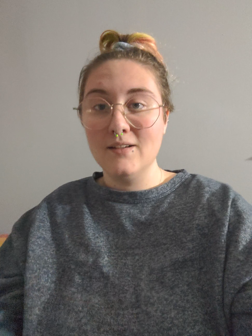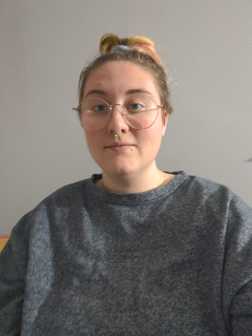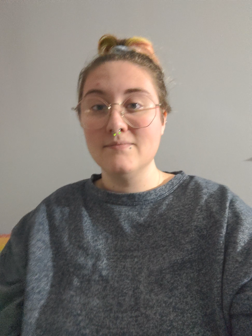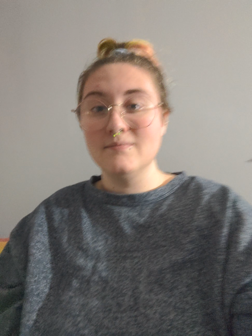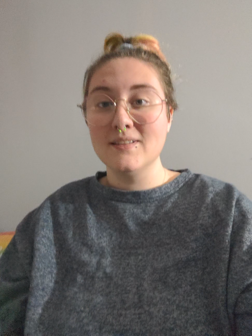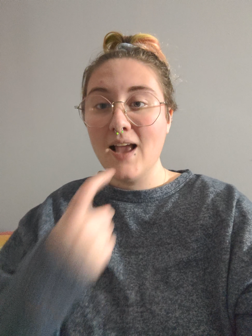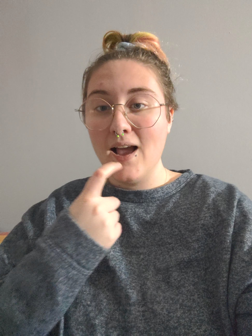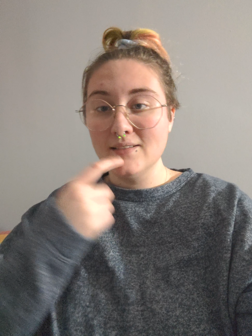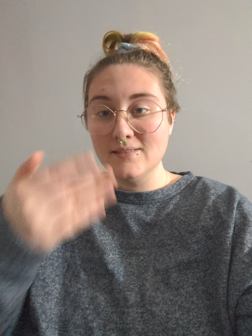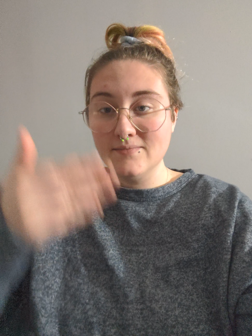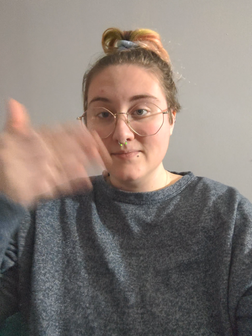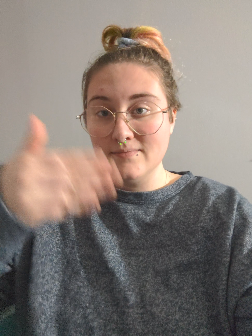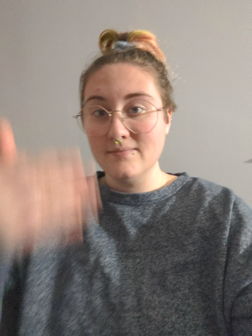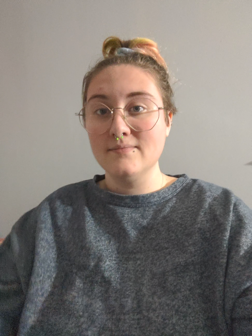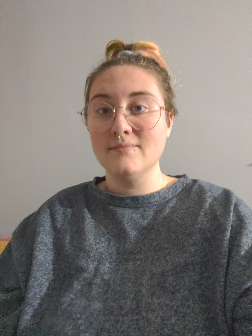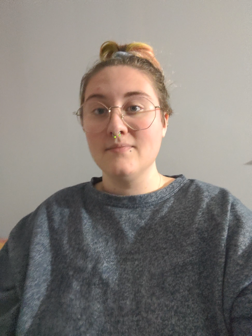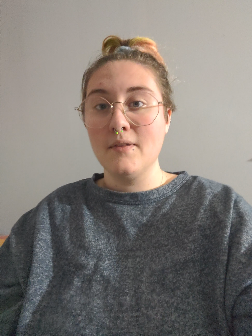window